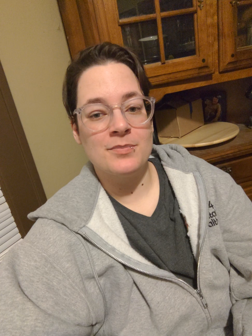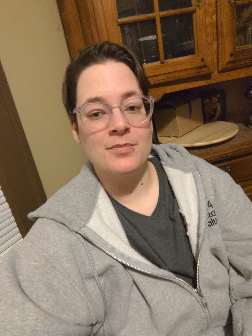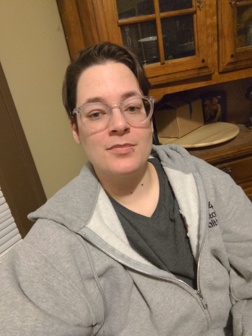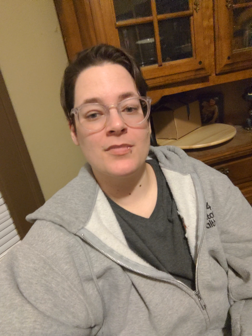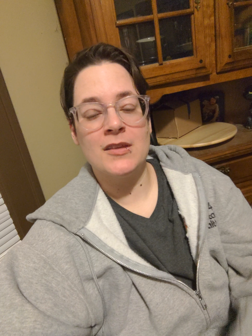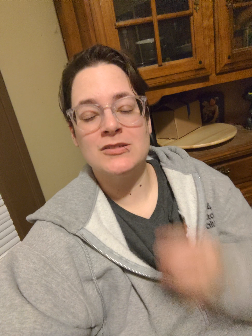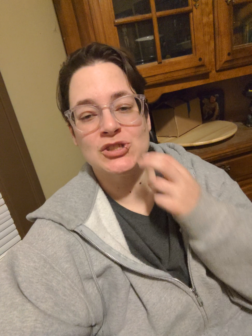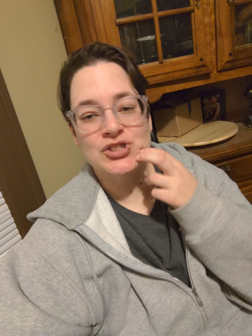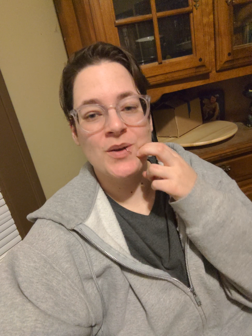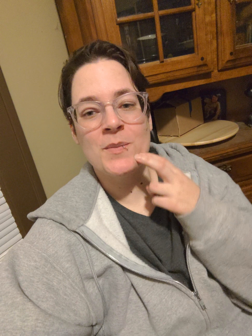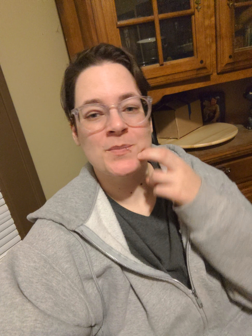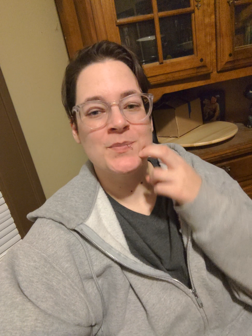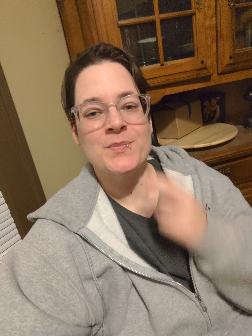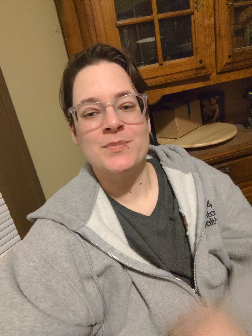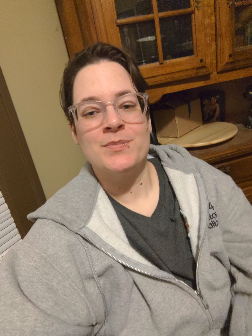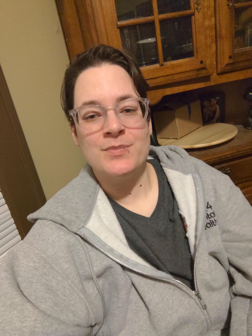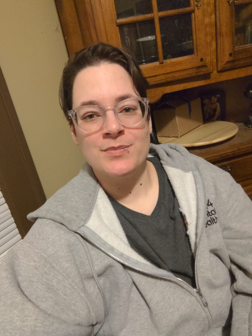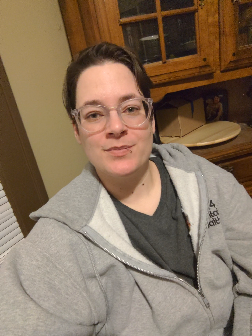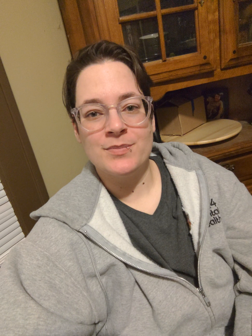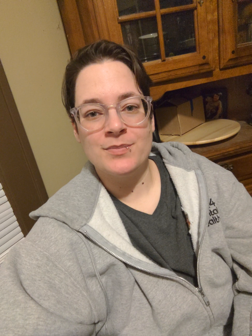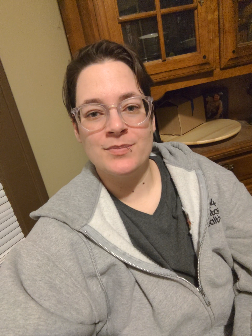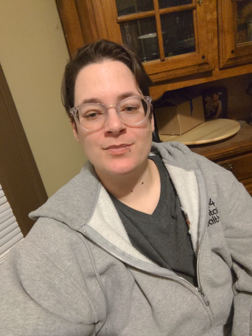gum